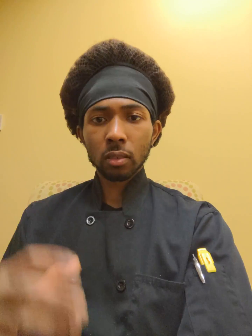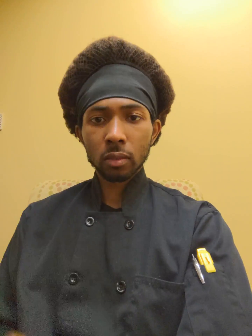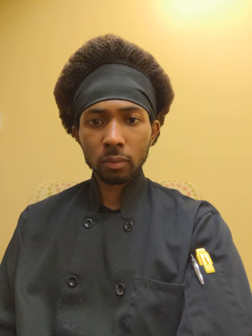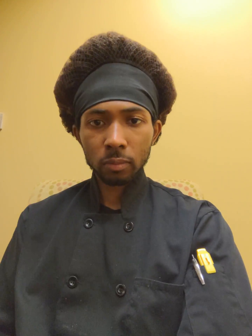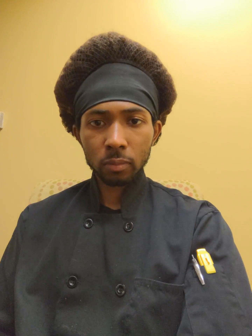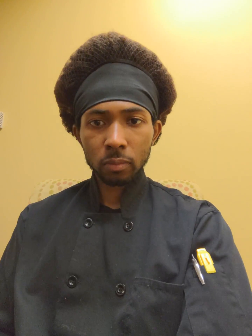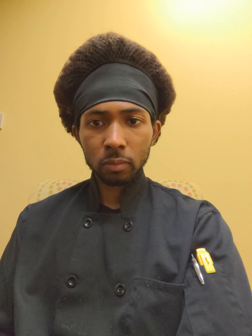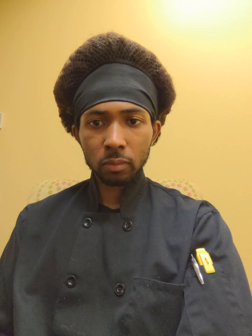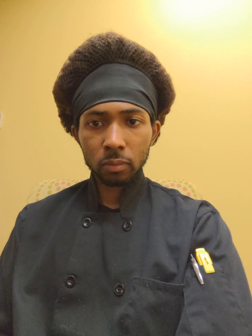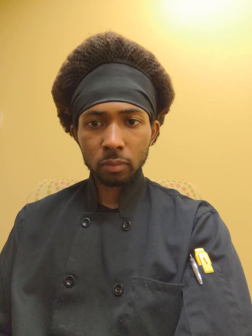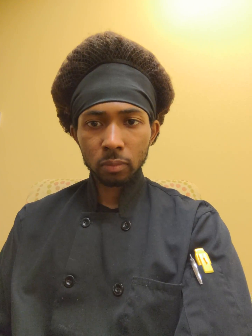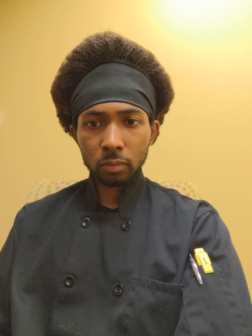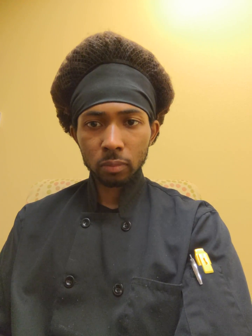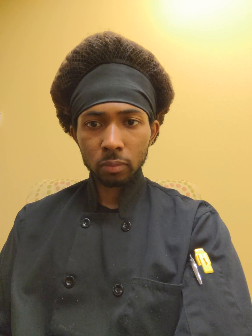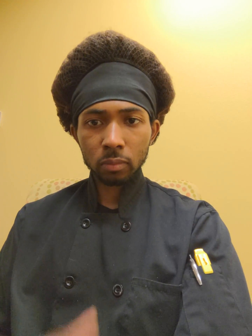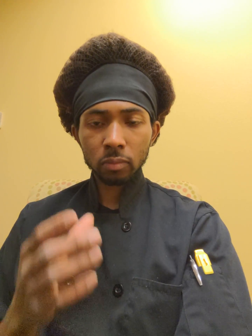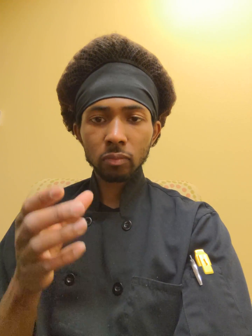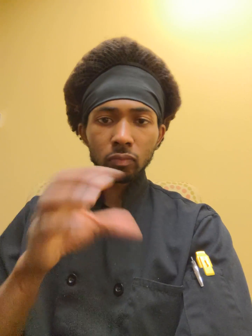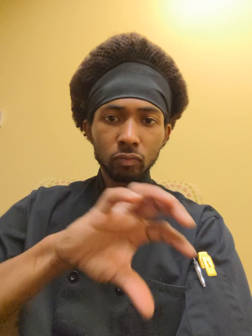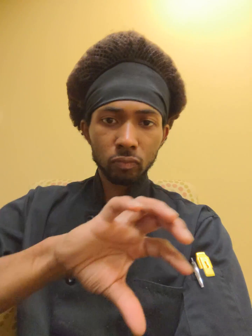dump